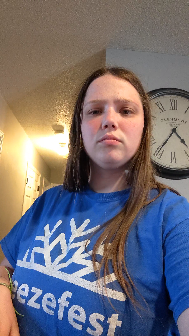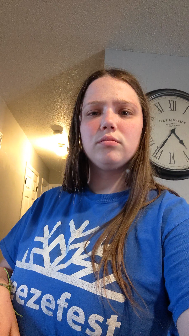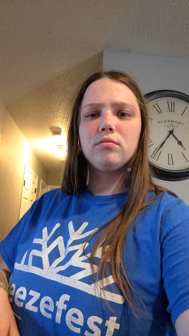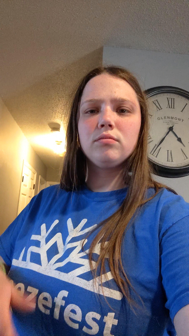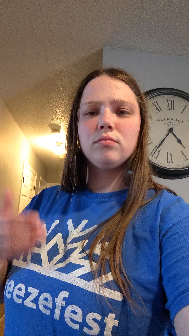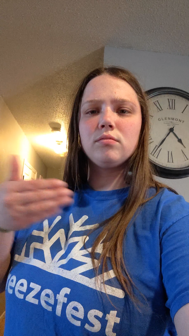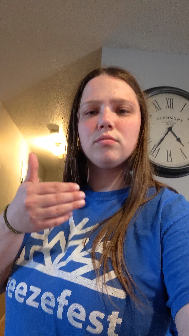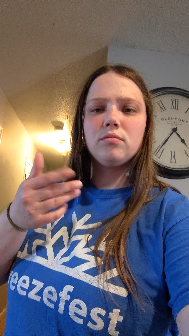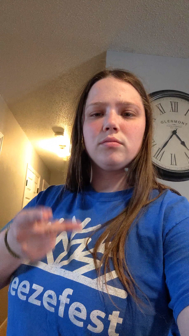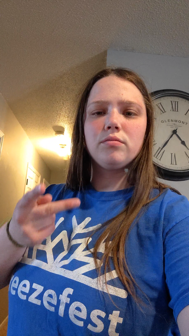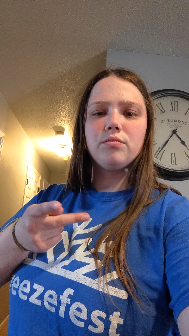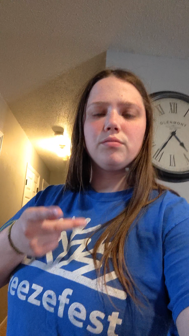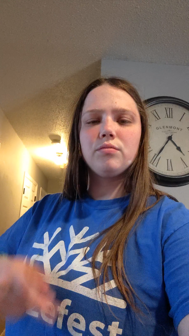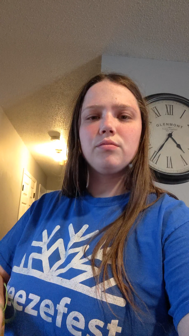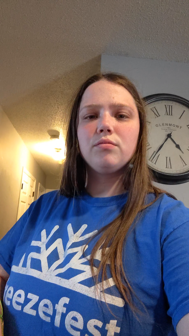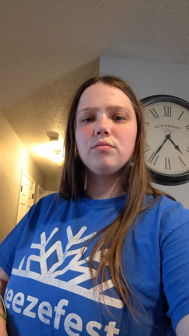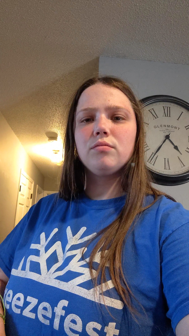babysitter